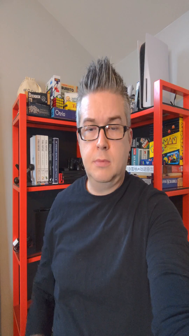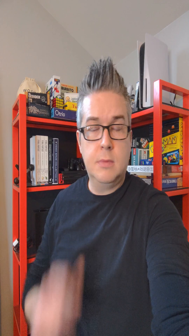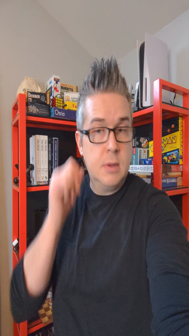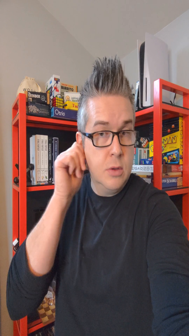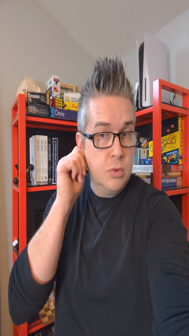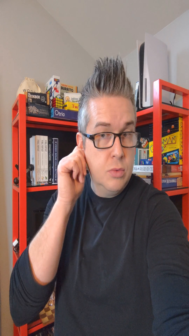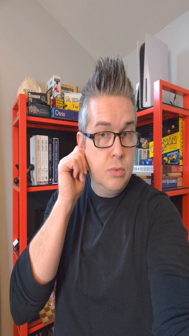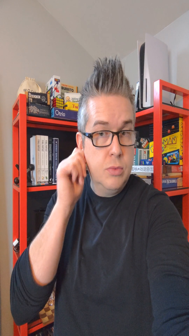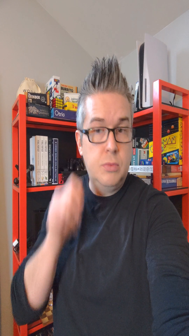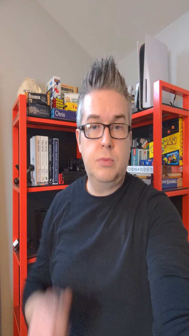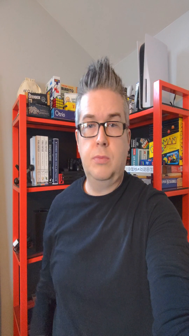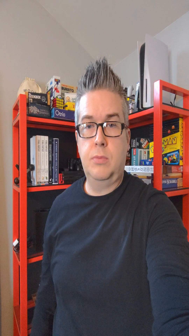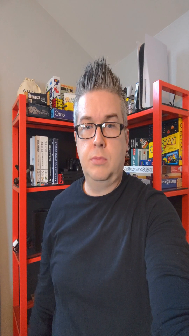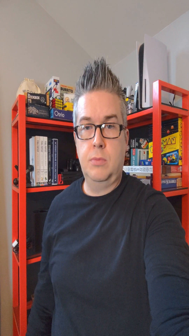ear